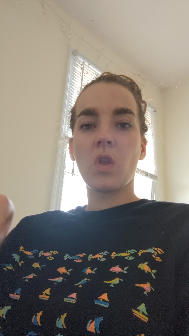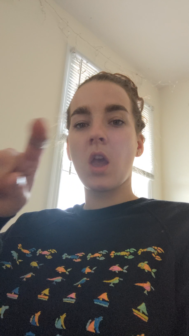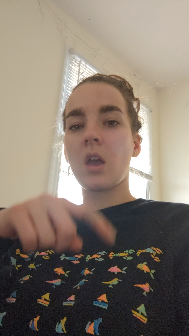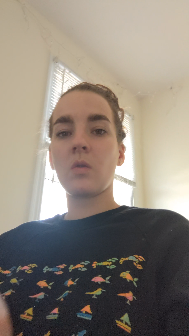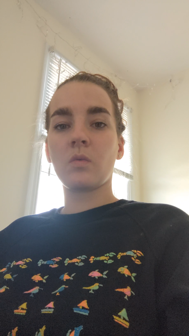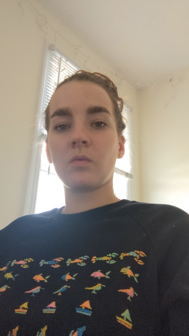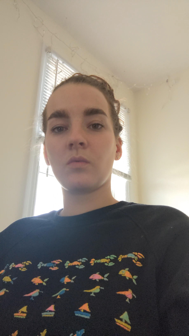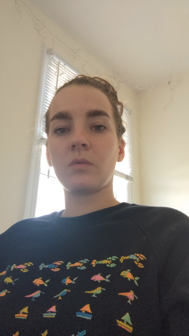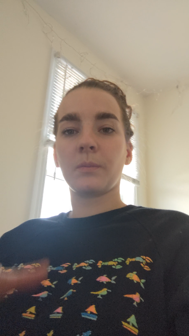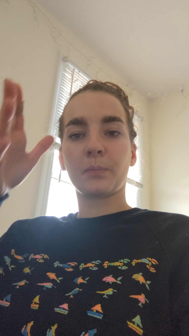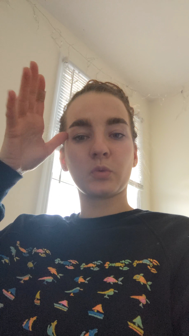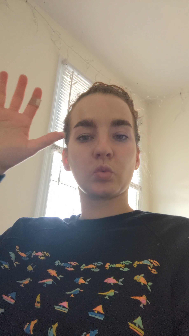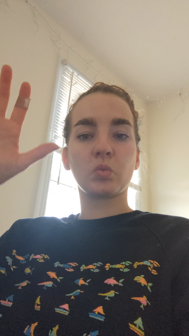moose